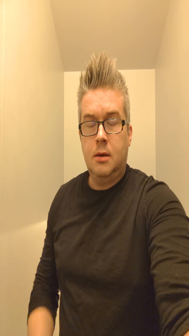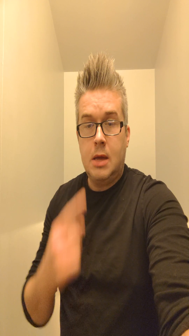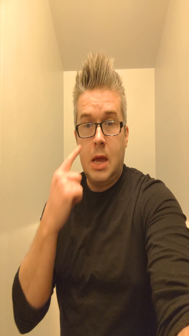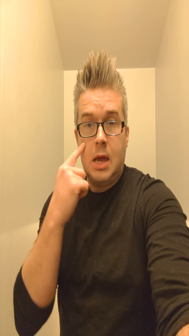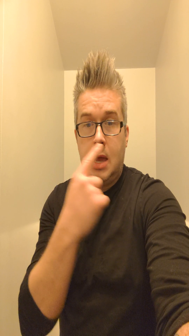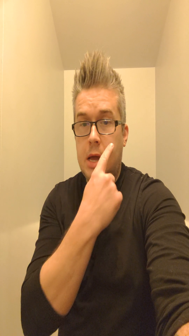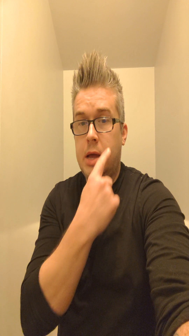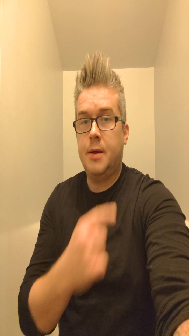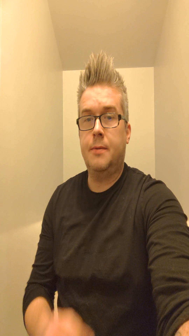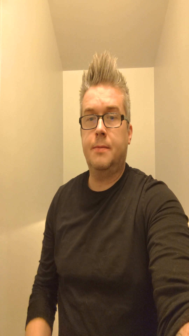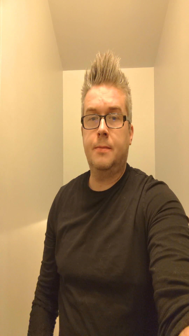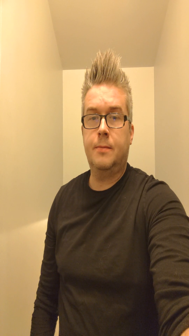eye